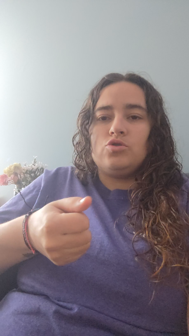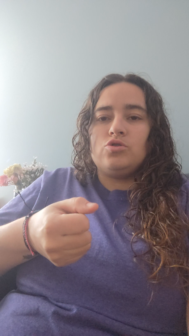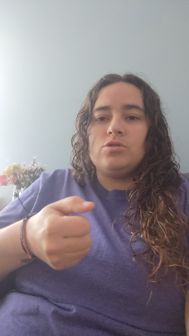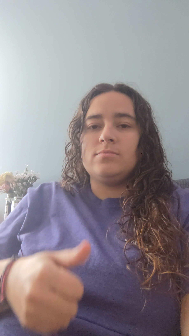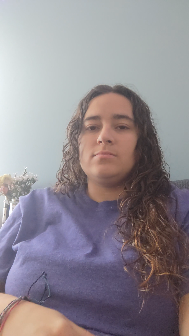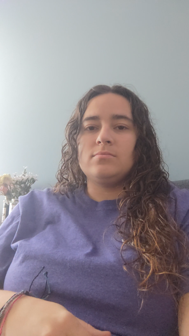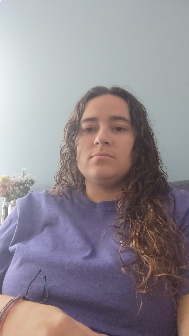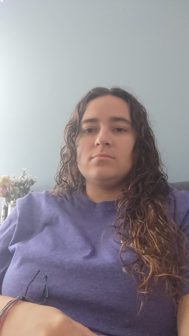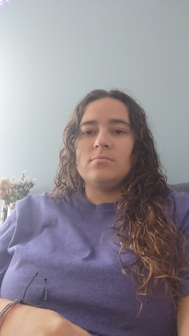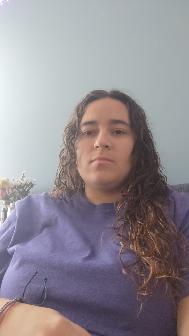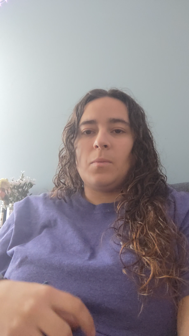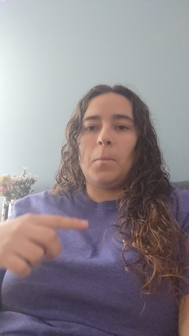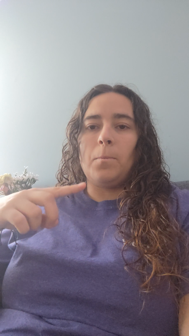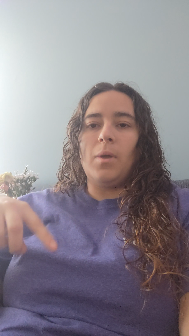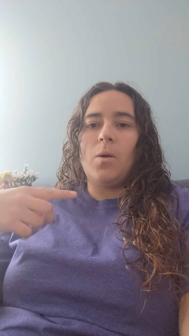about